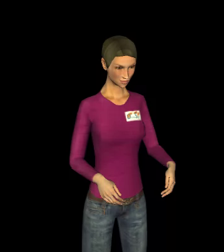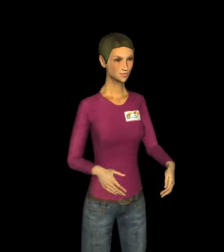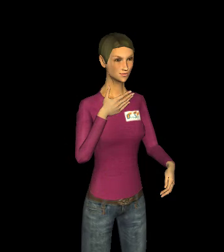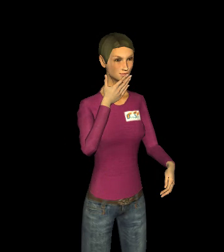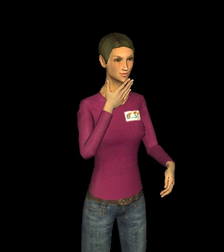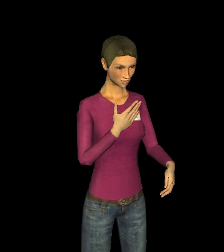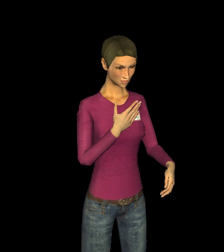يحيي